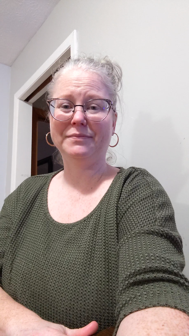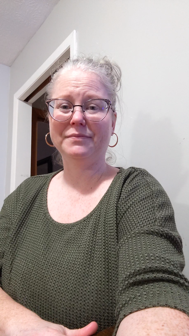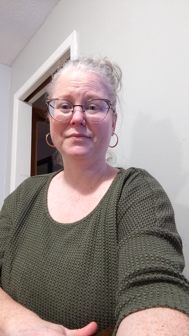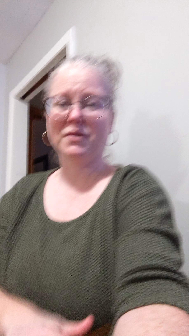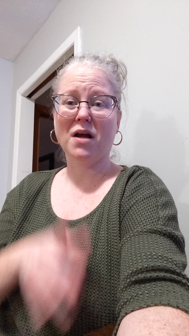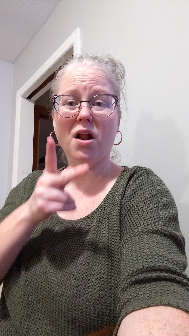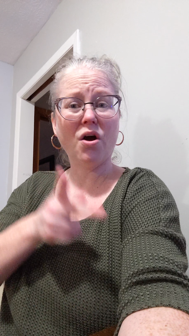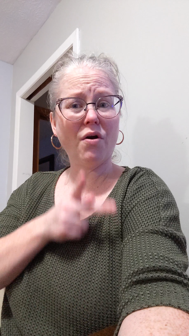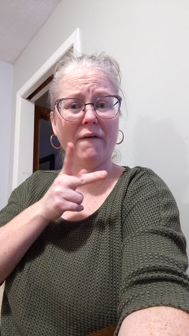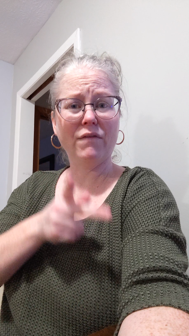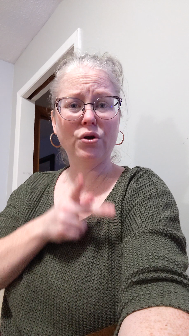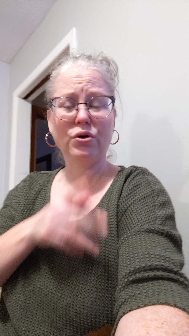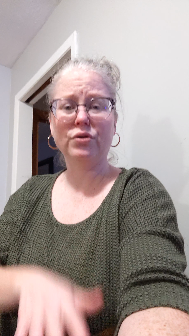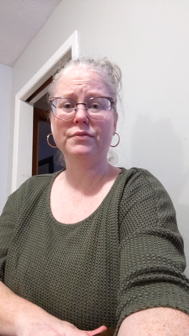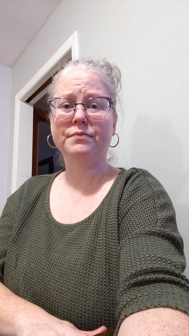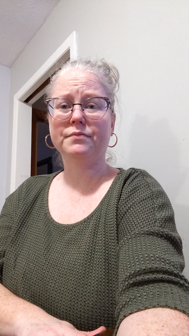careful